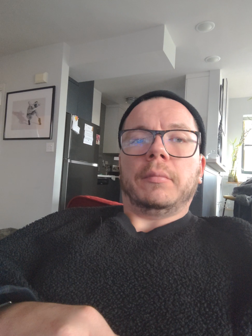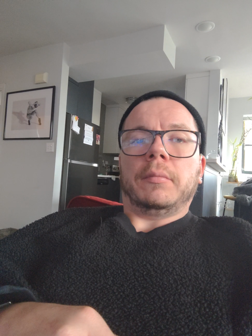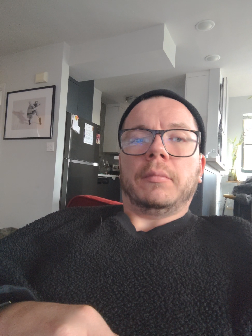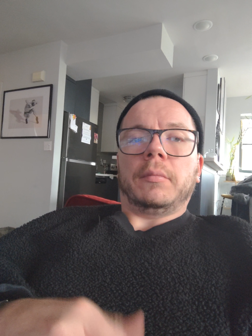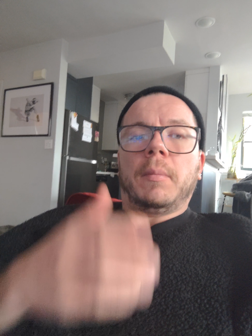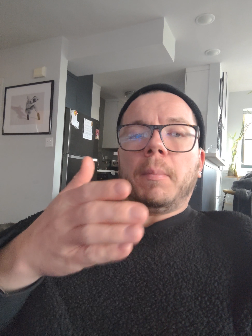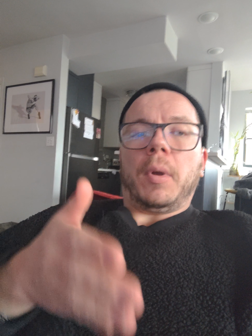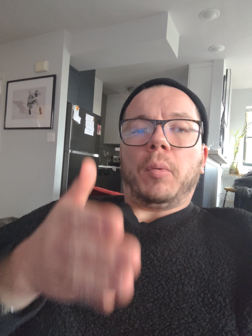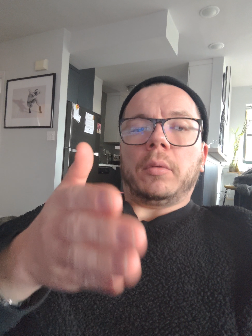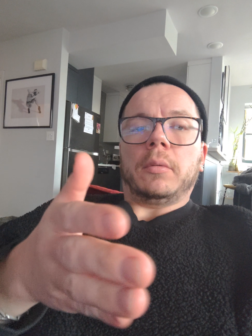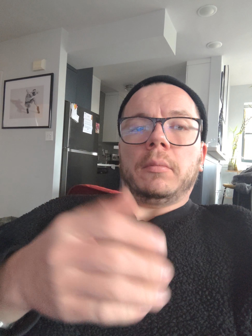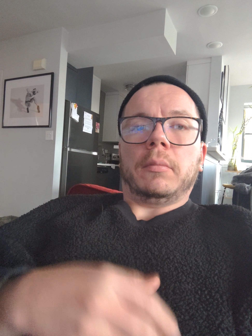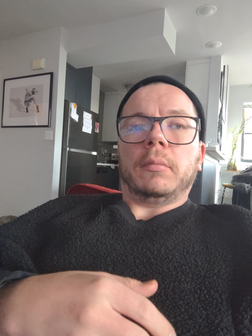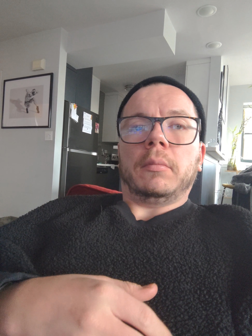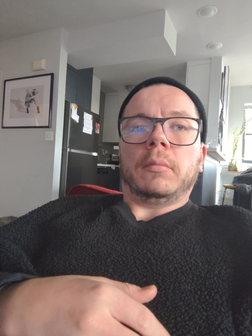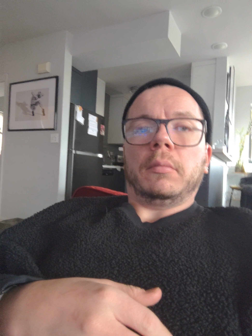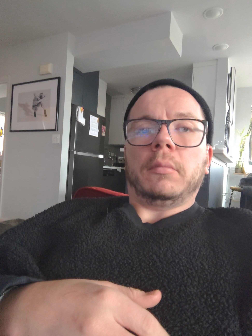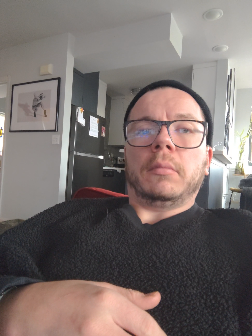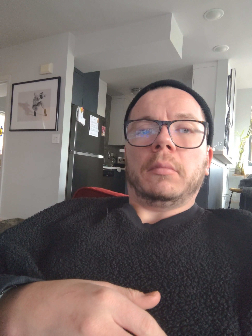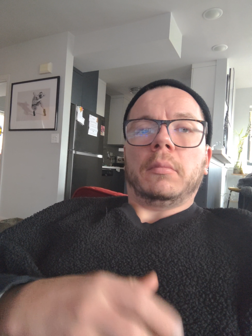boat